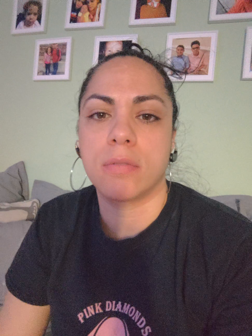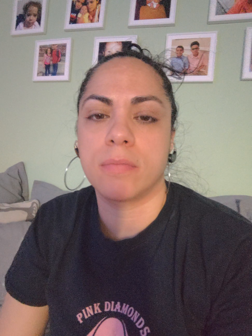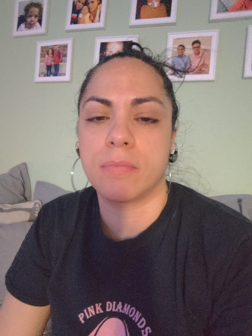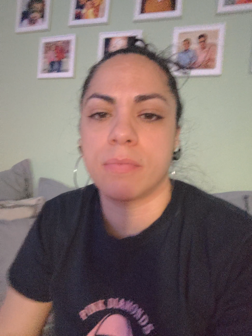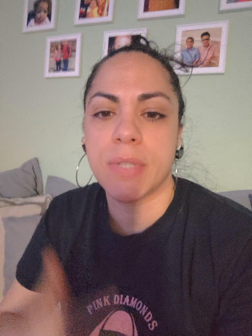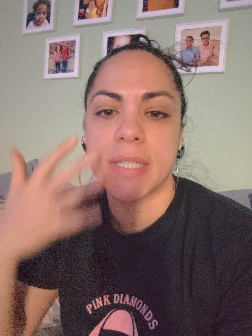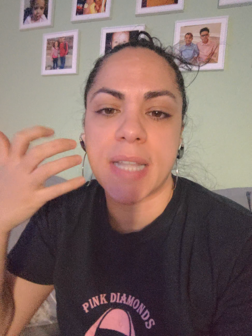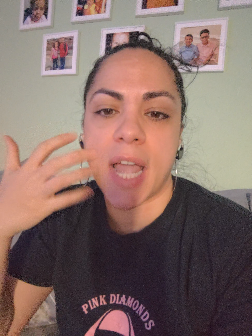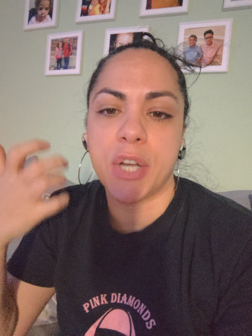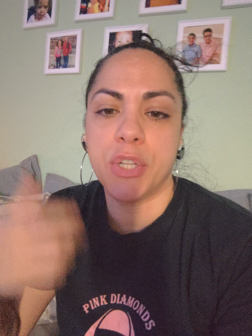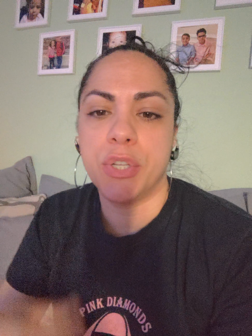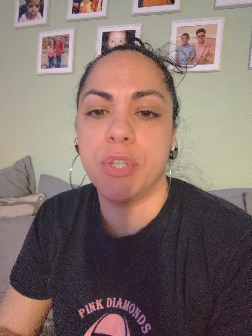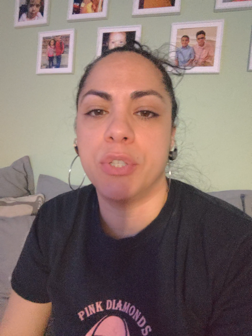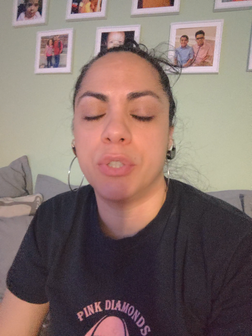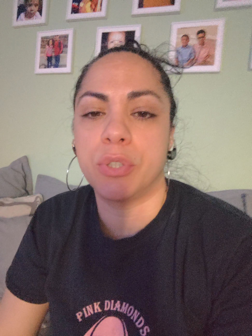tiger